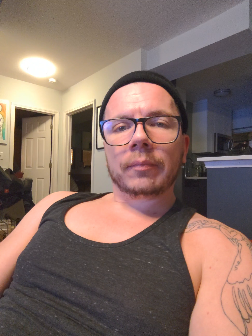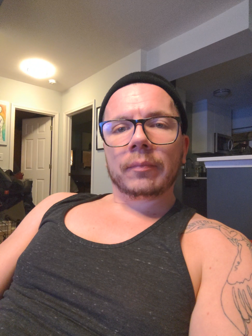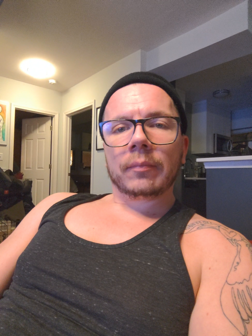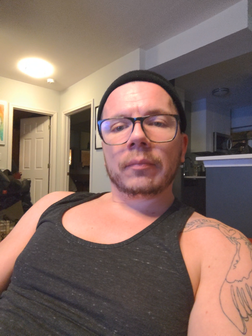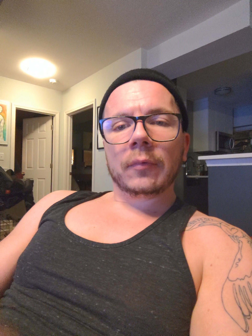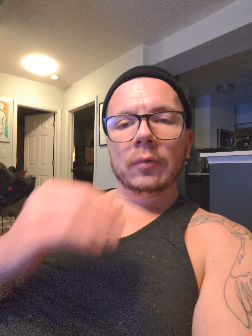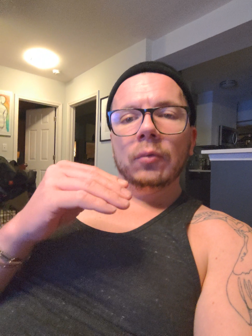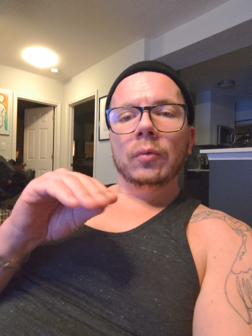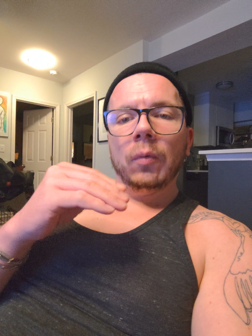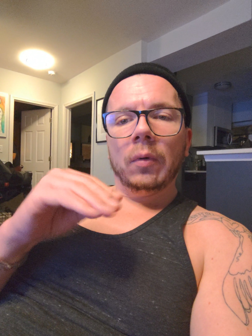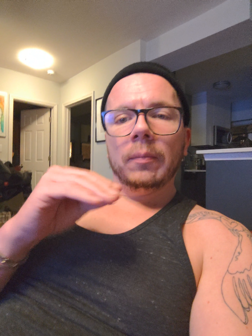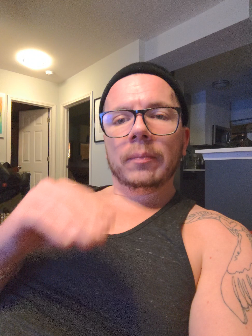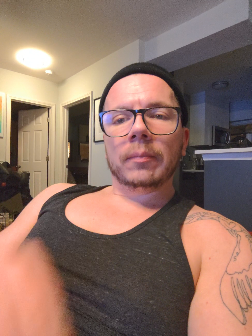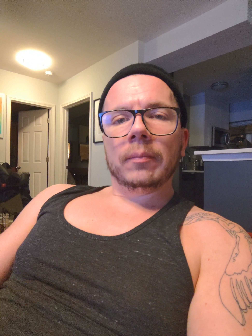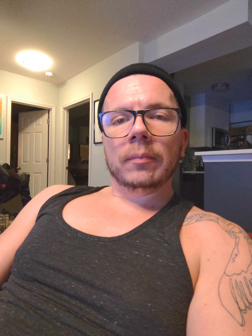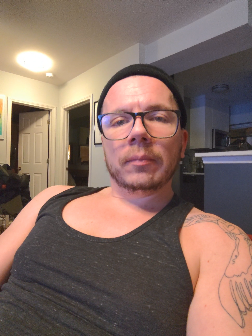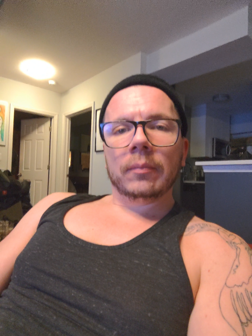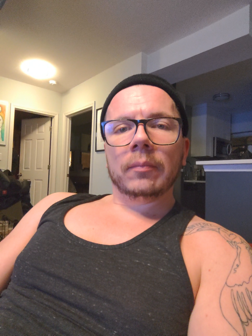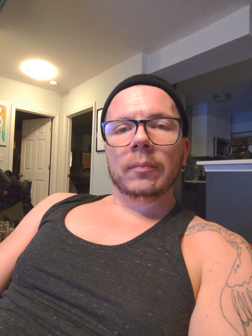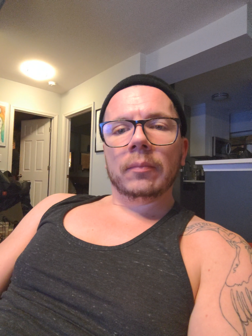store